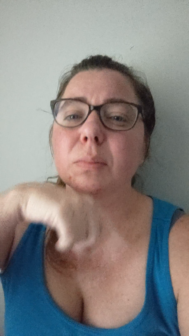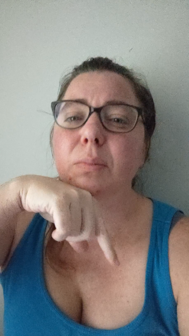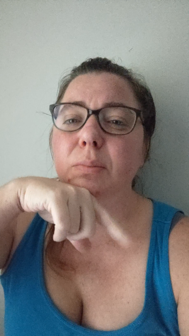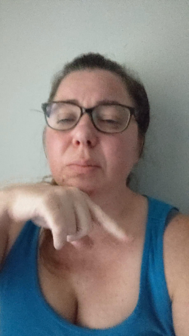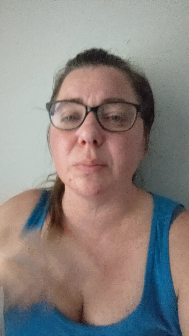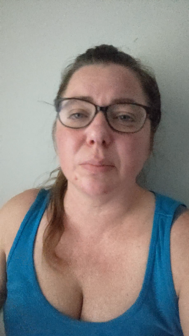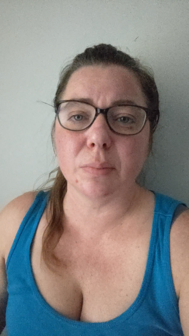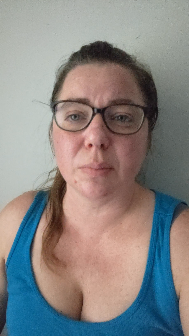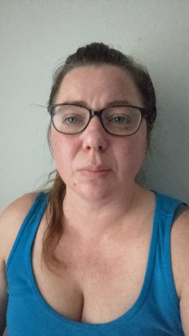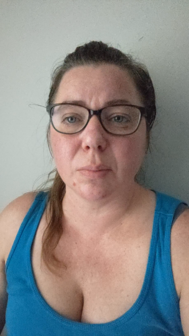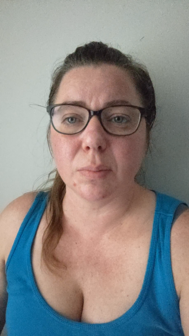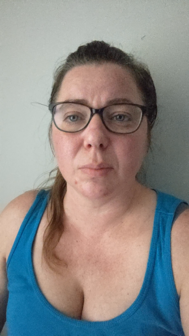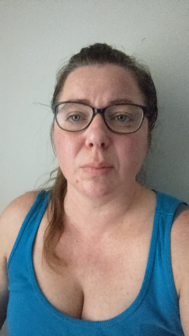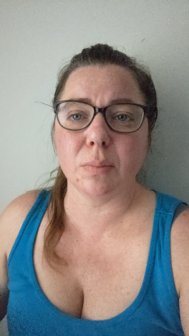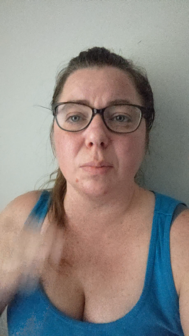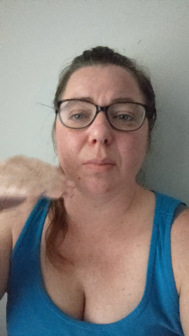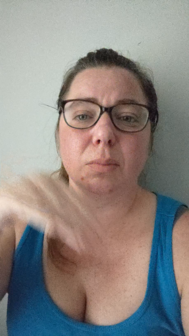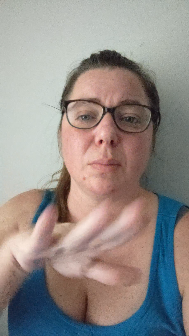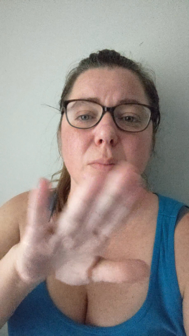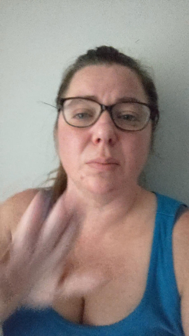enter